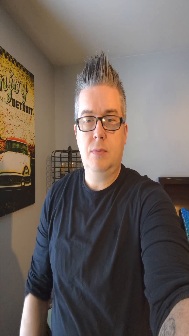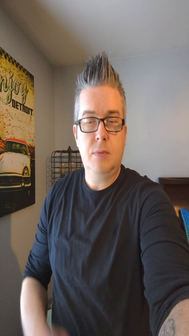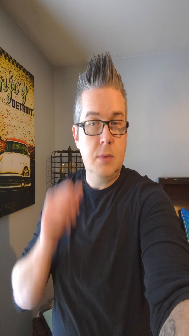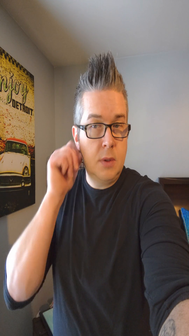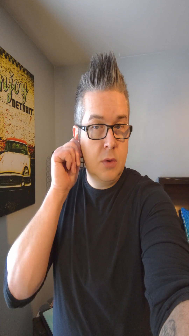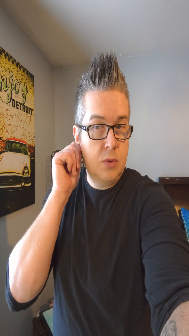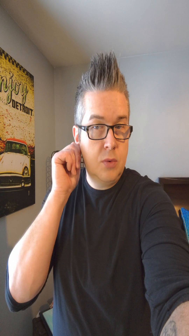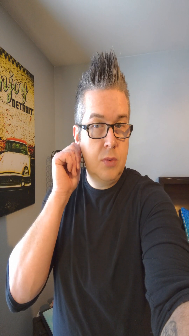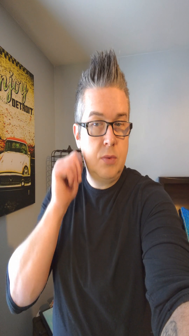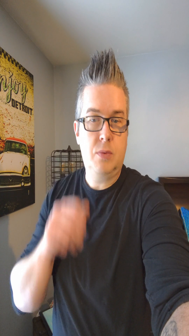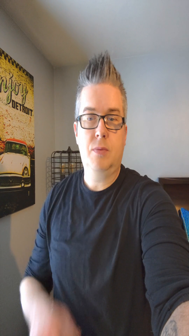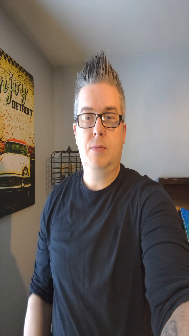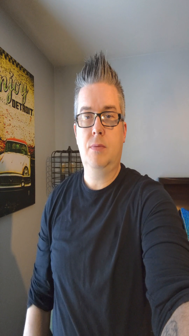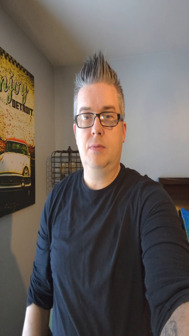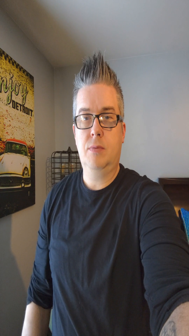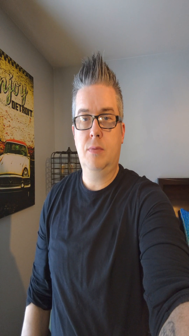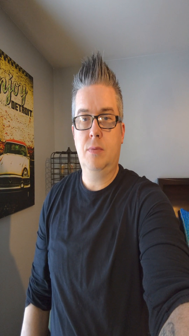ear